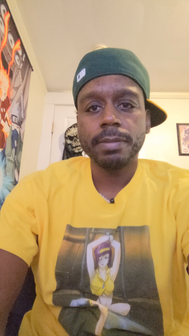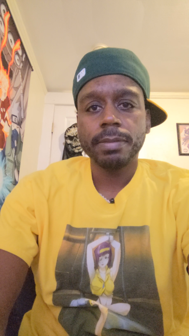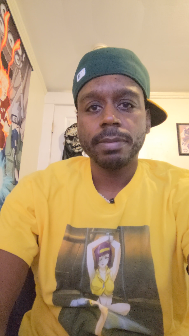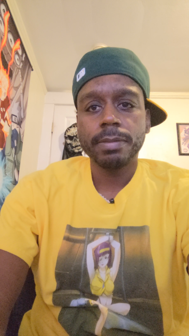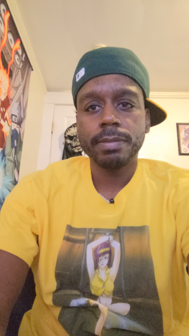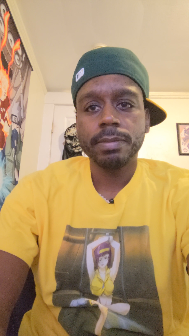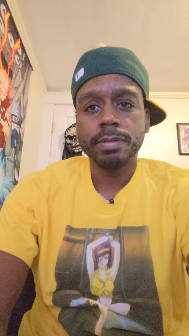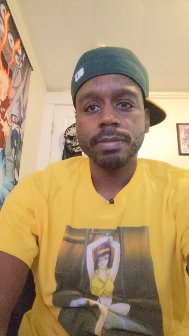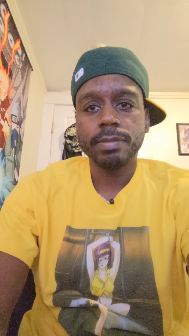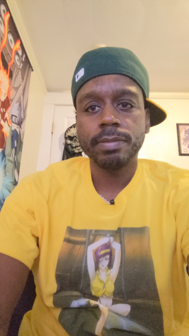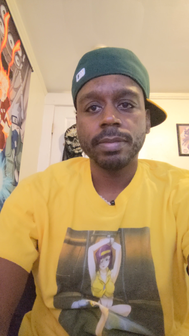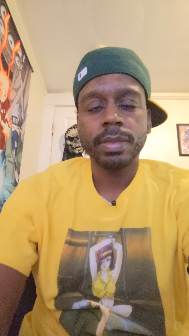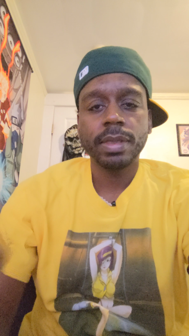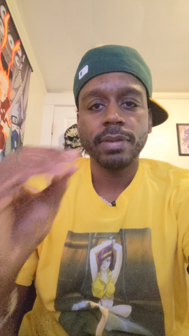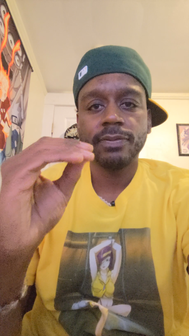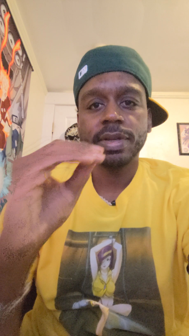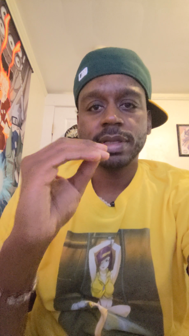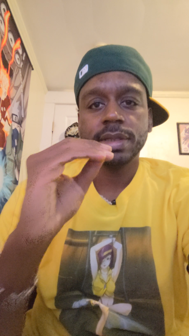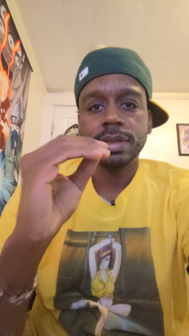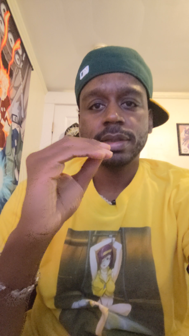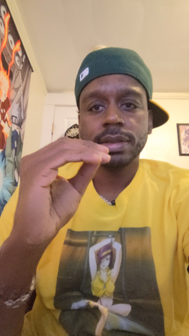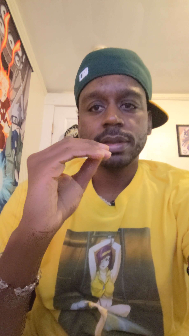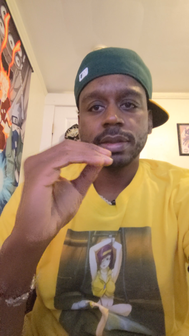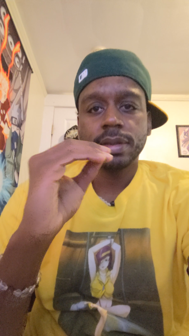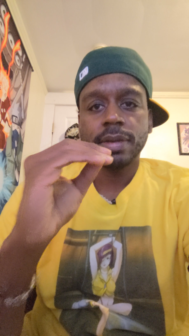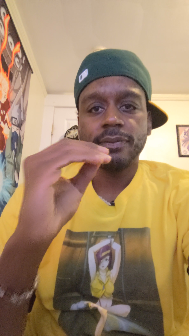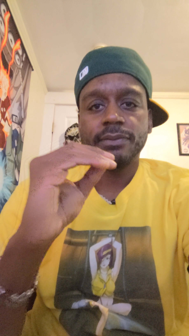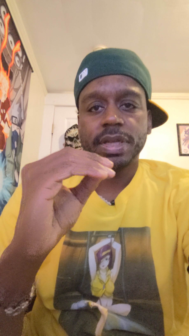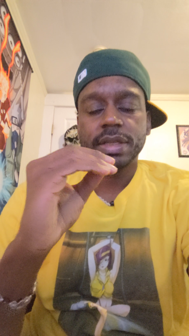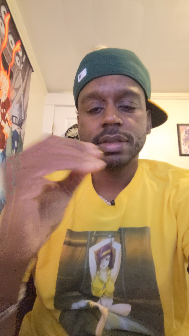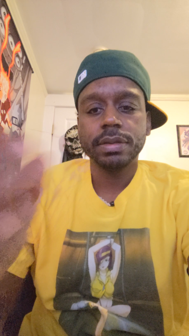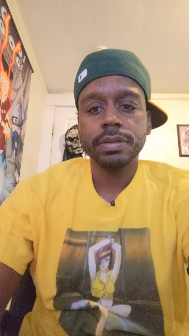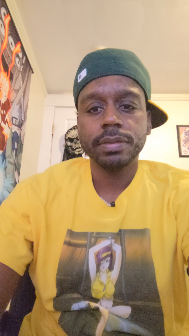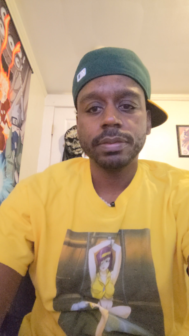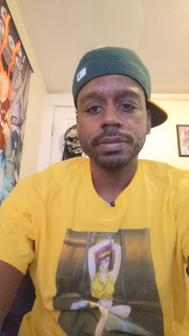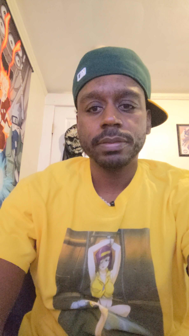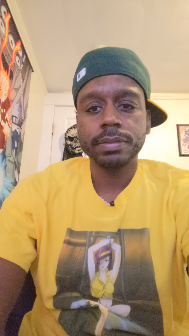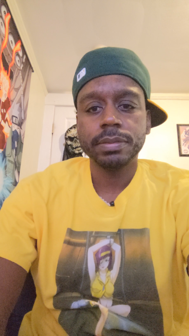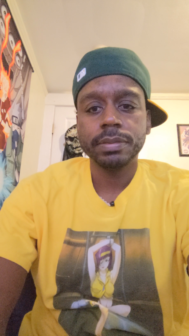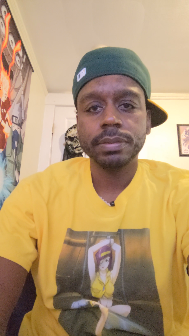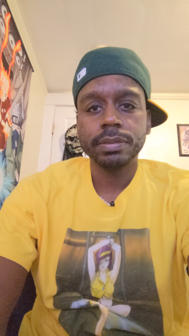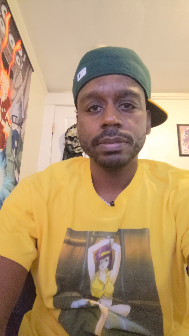fix